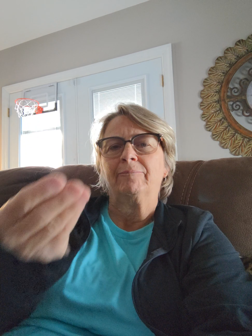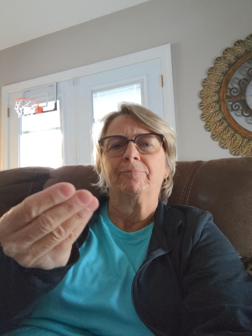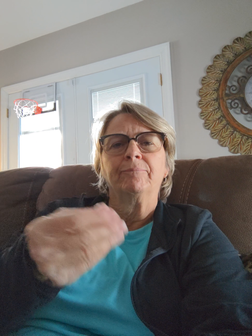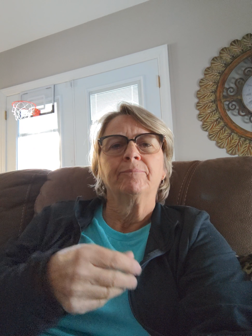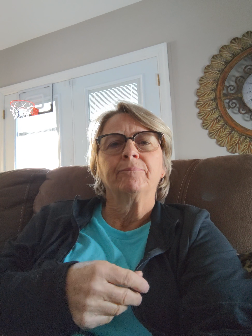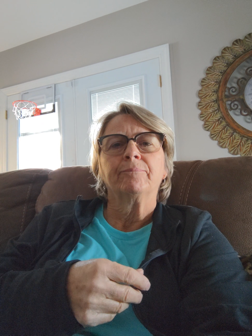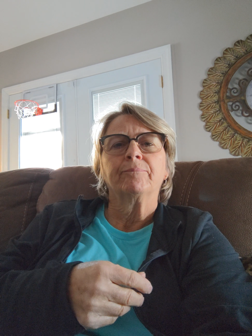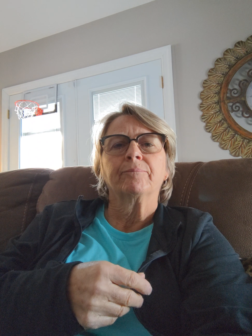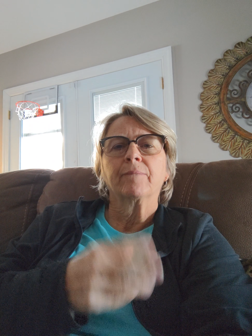give